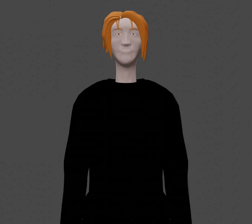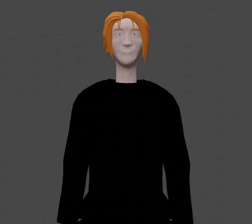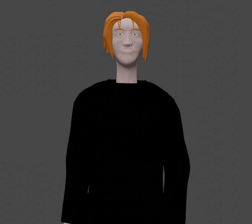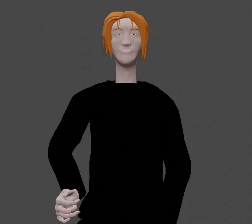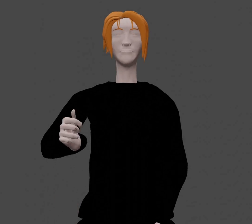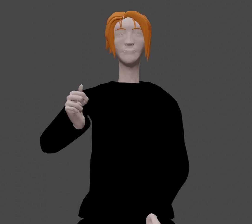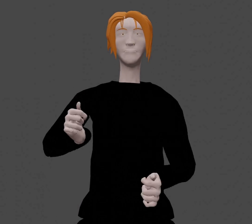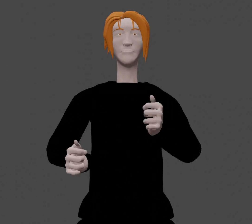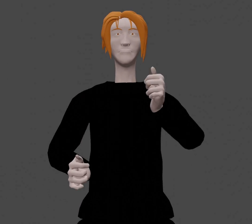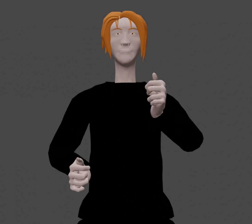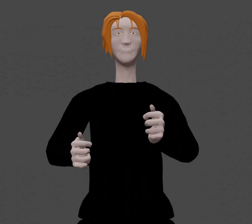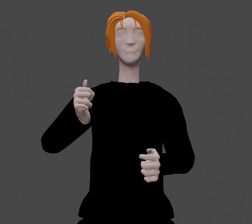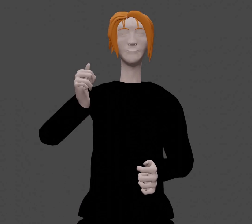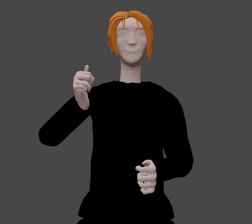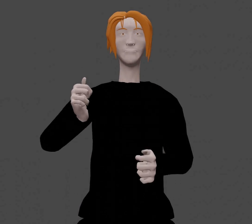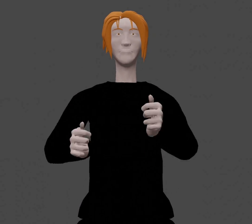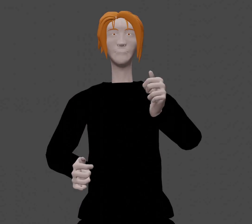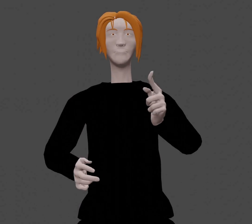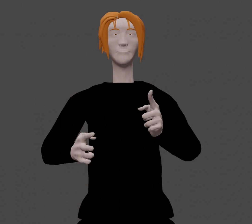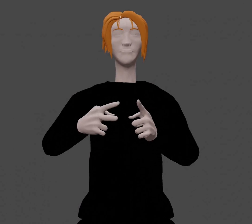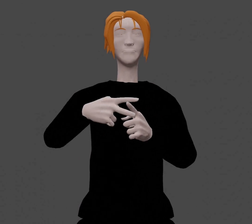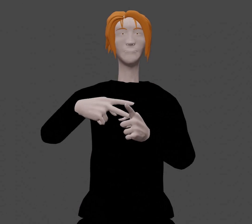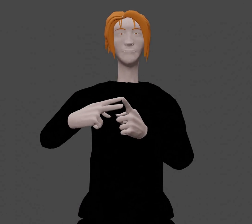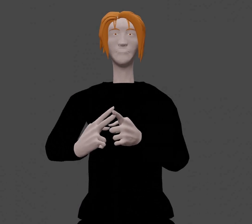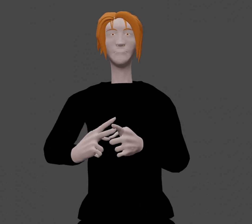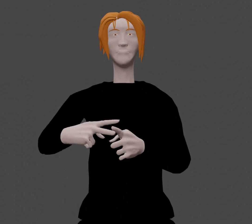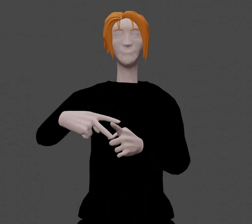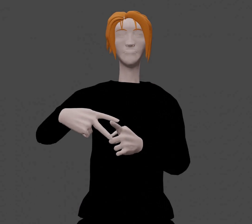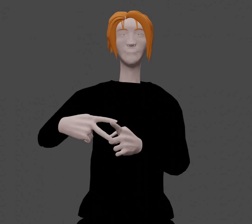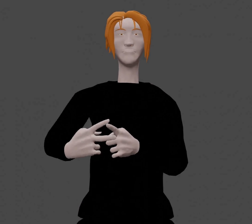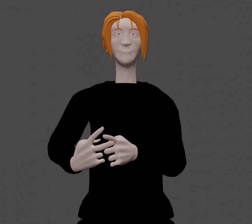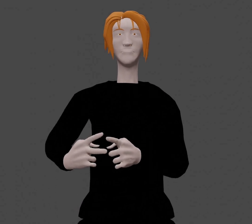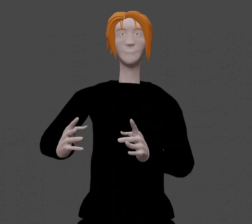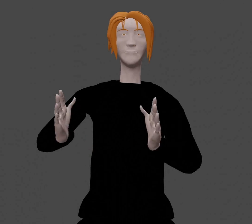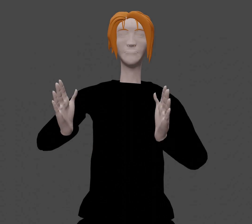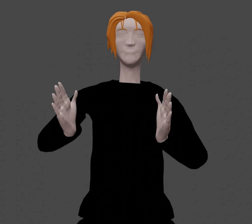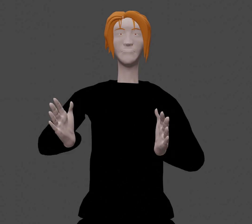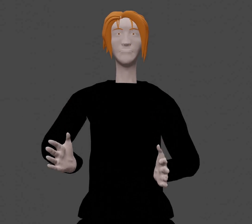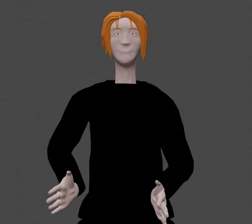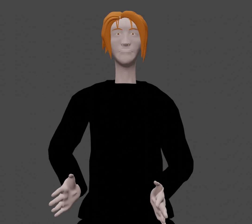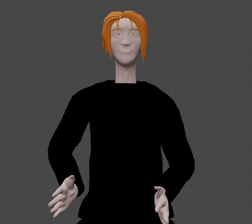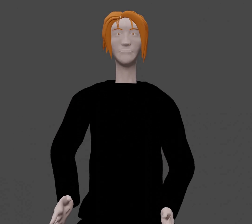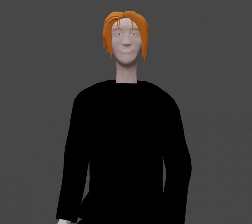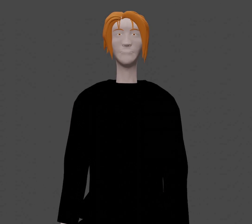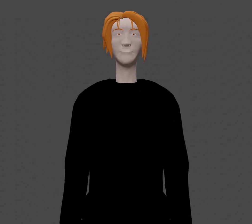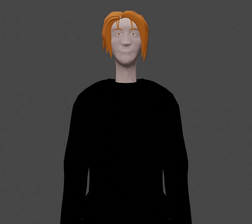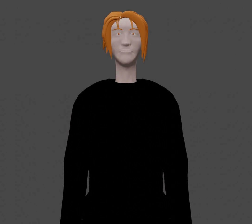Auto Mechanic